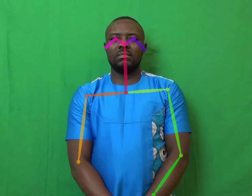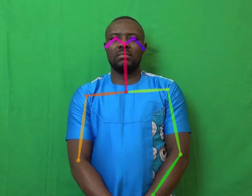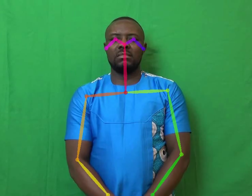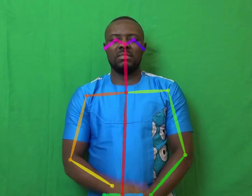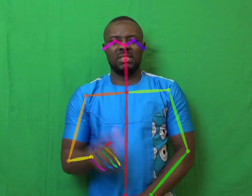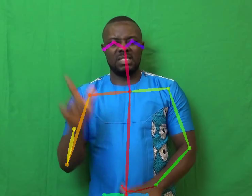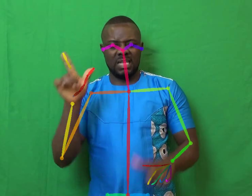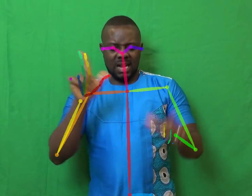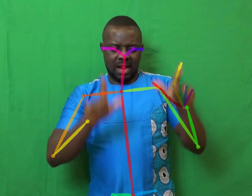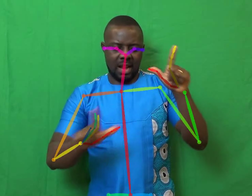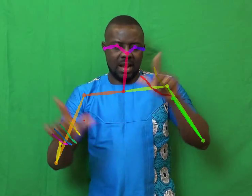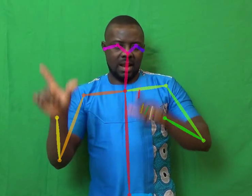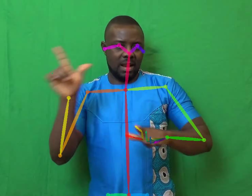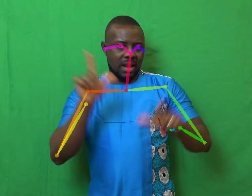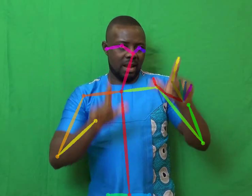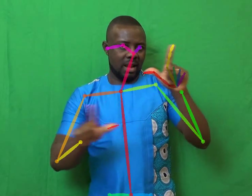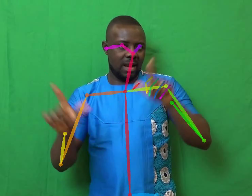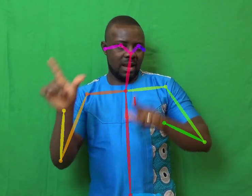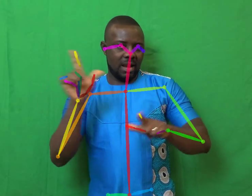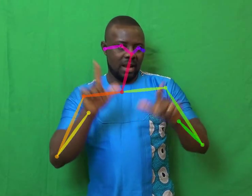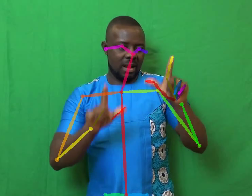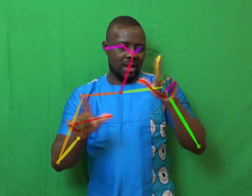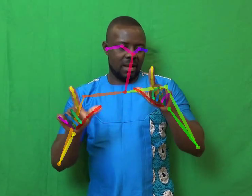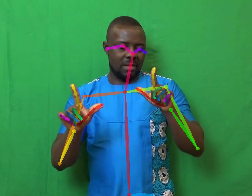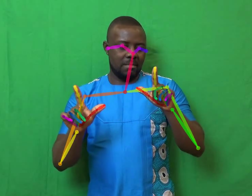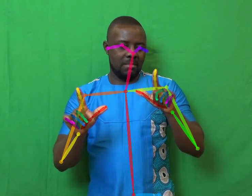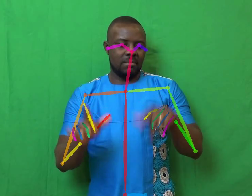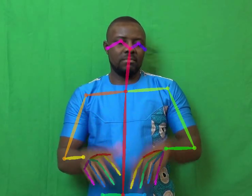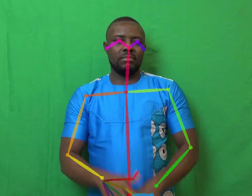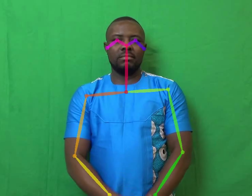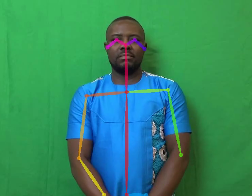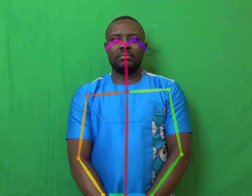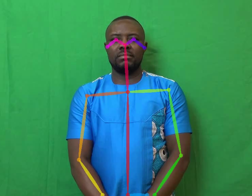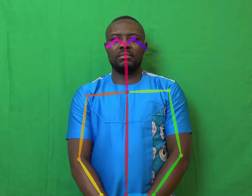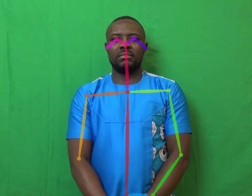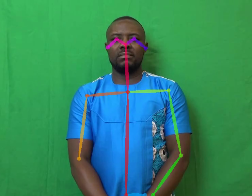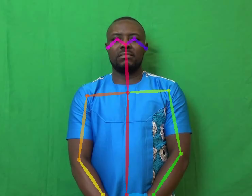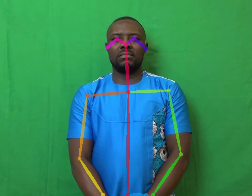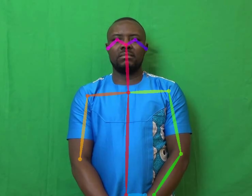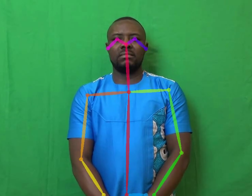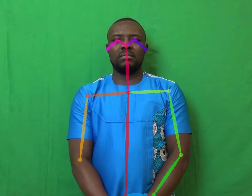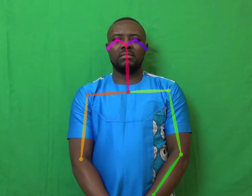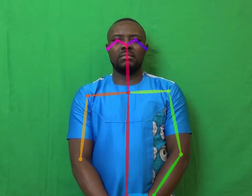laboratory